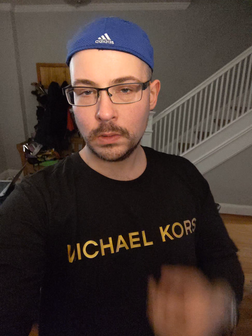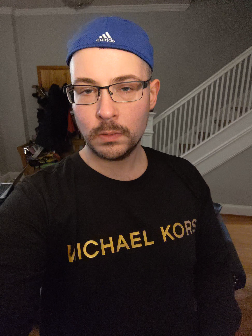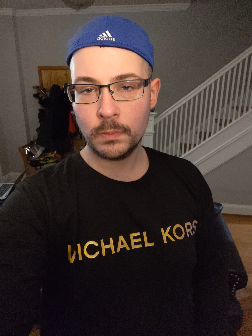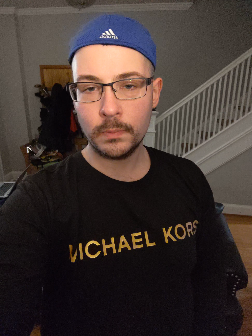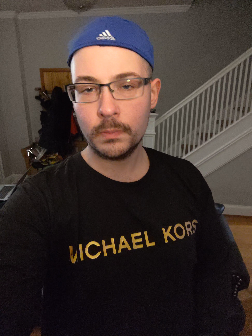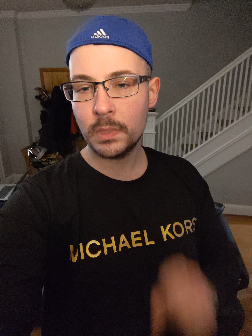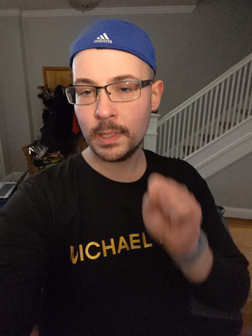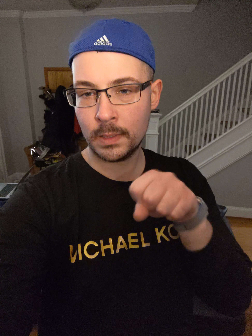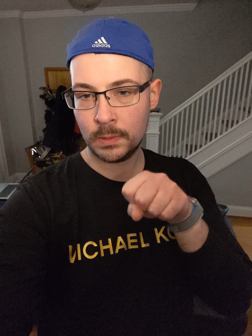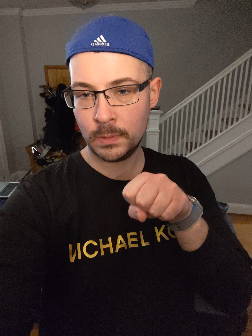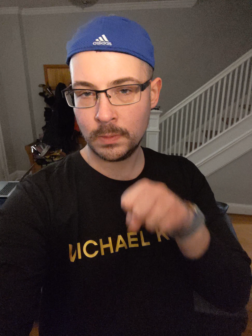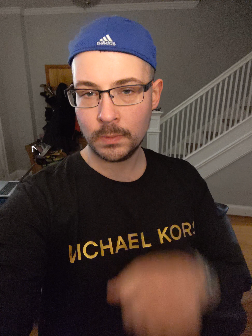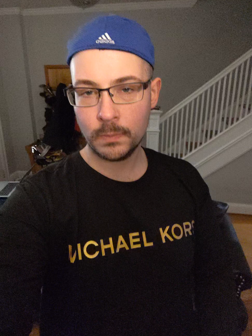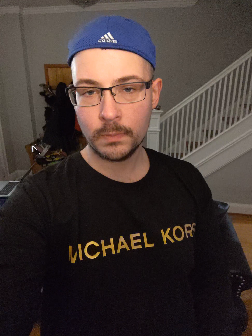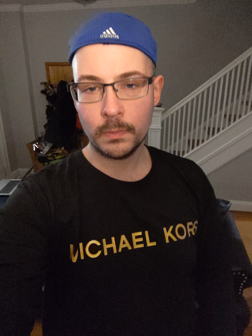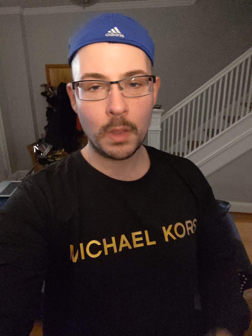yes